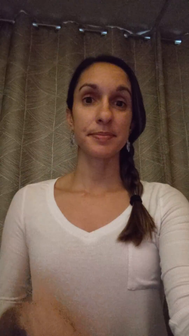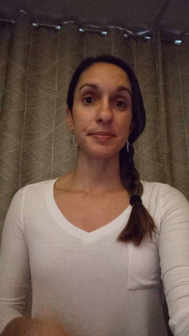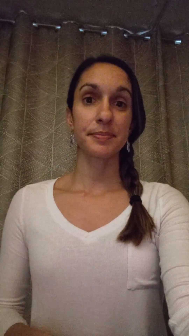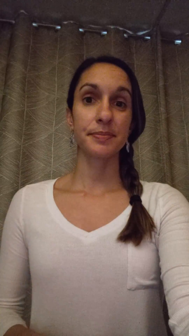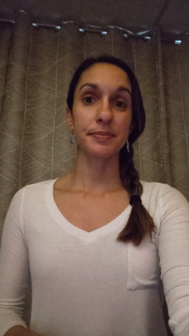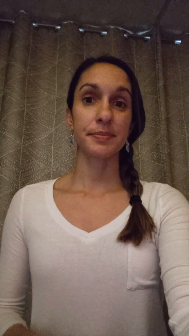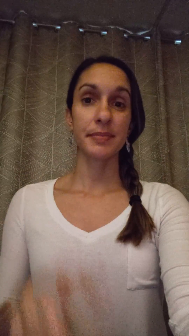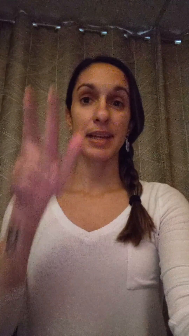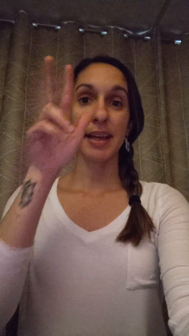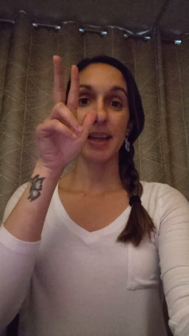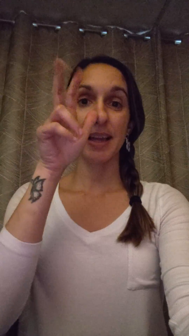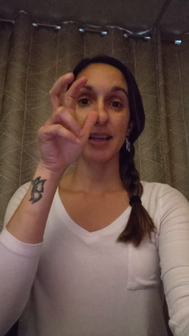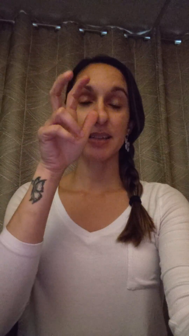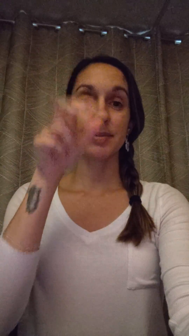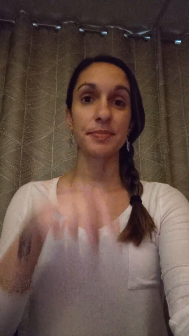ant